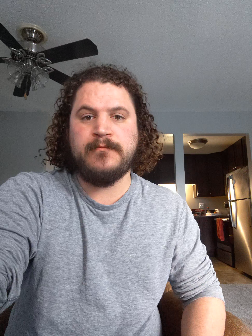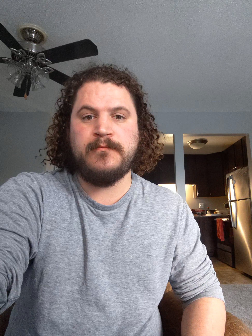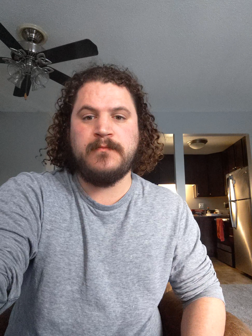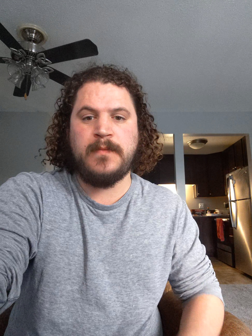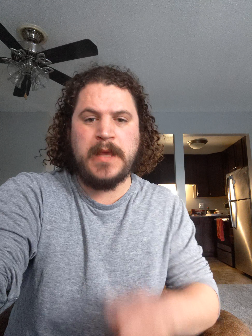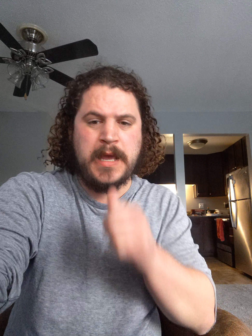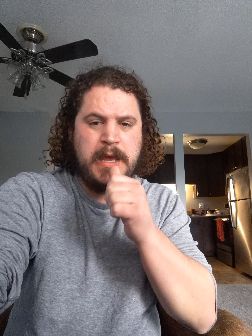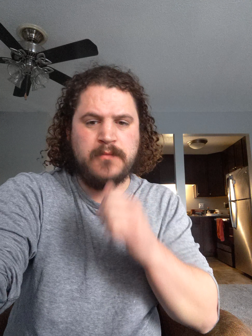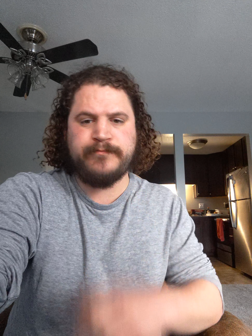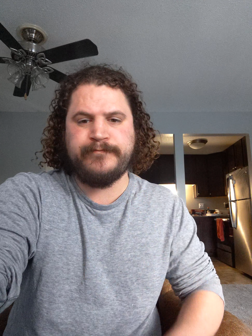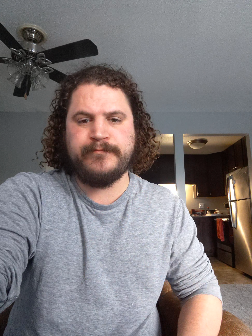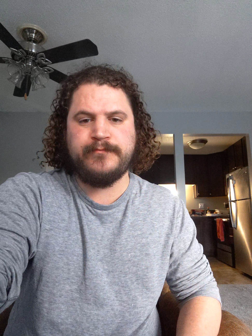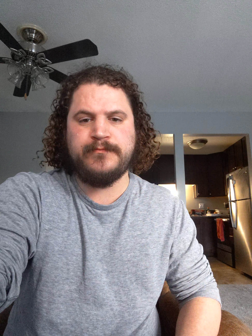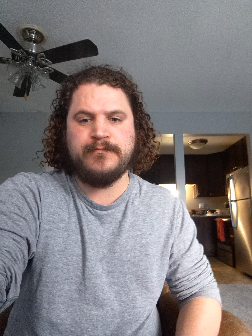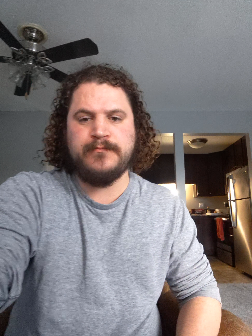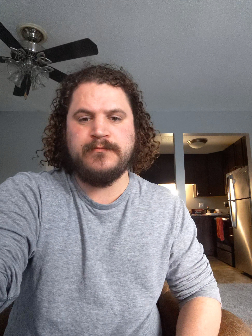owie